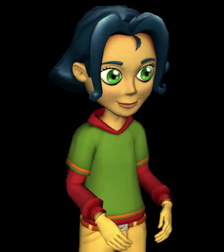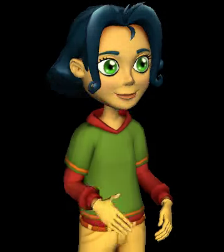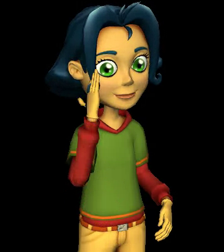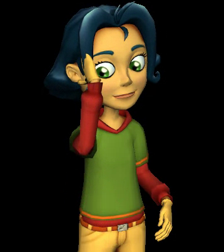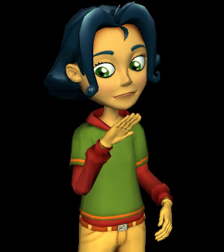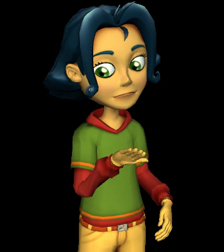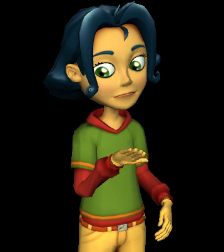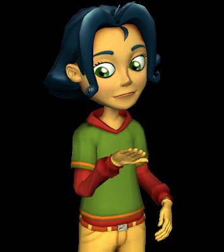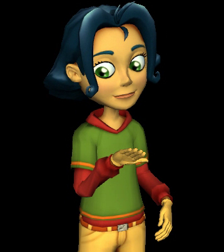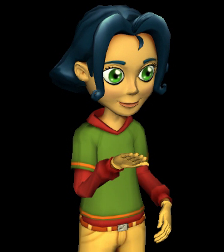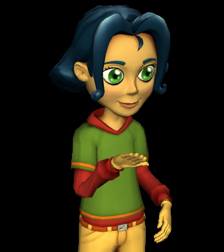لا أعلم